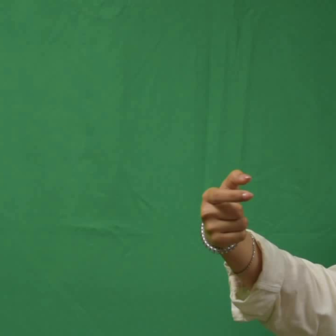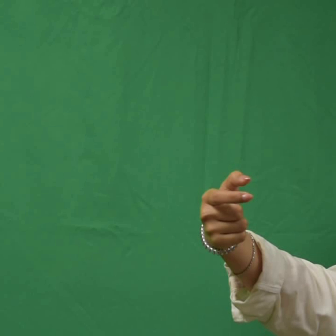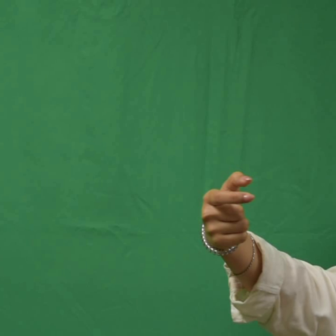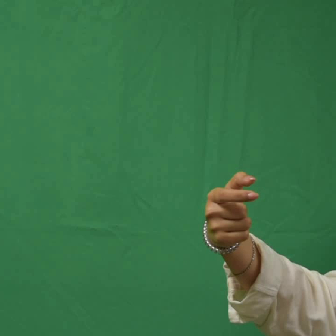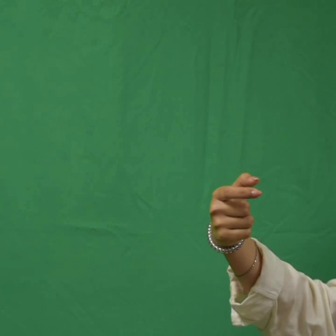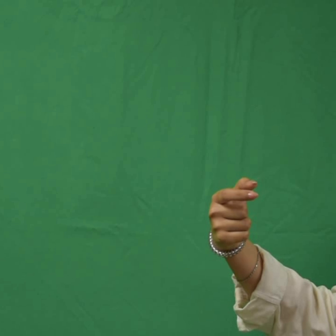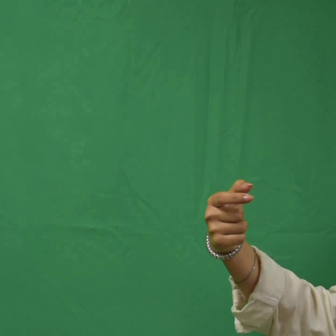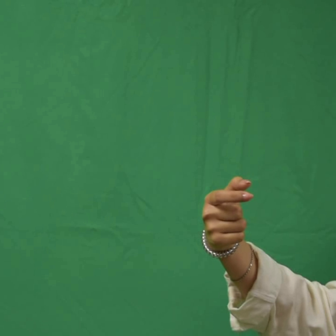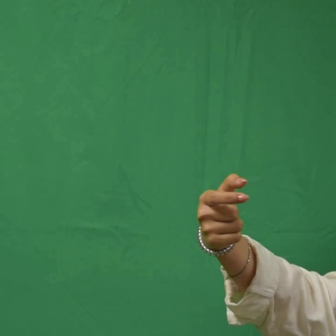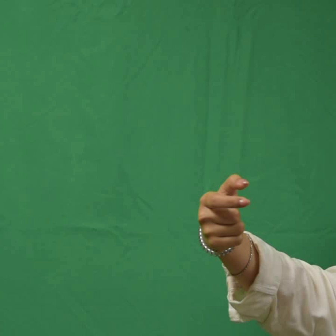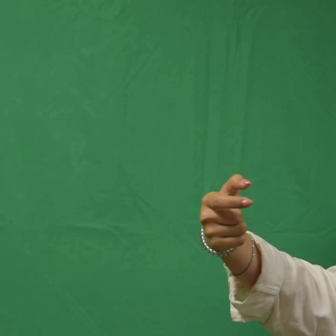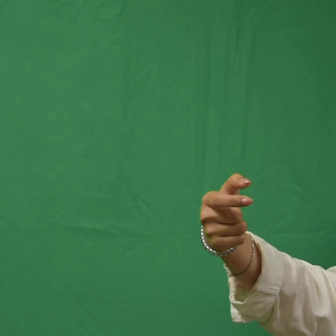X